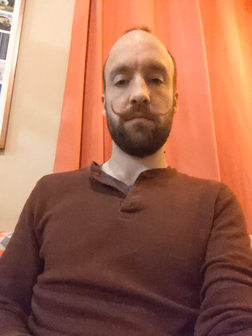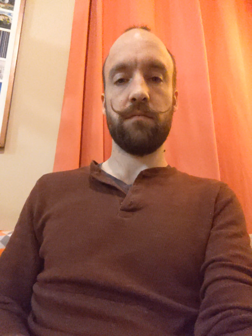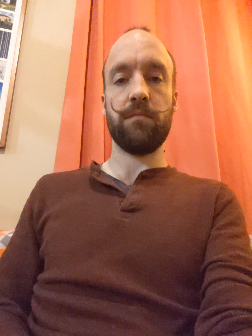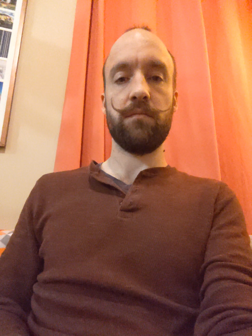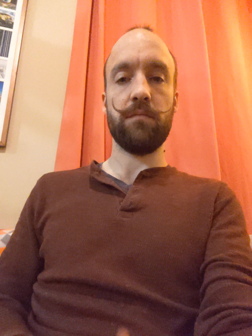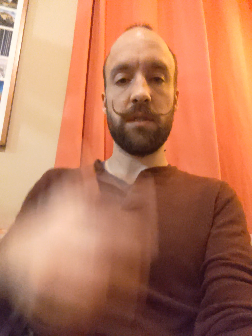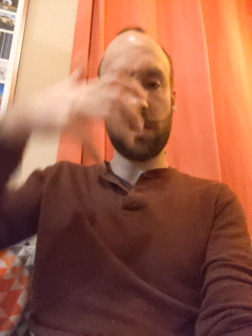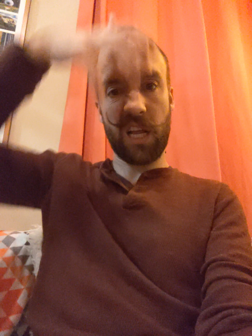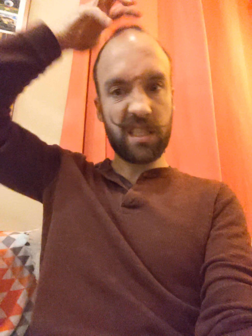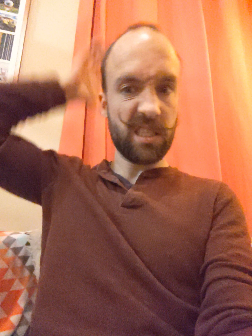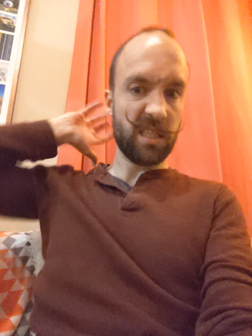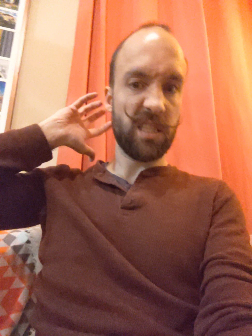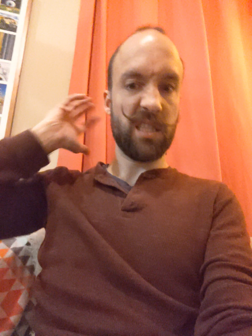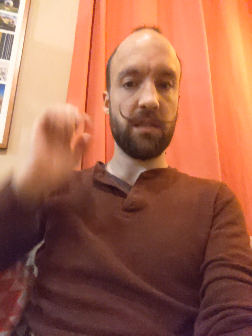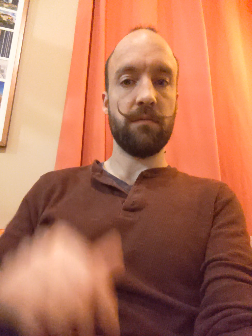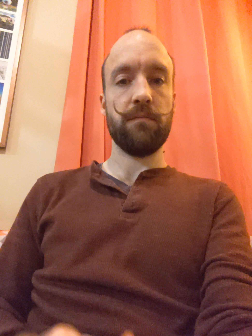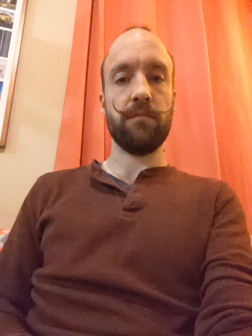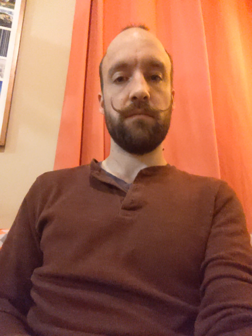lion